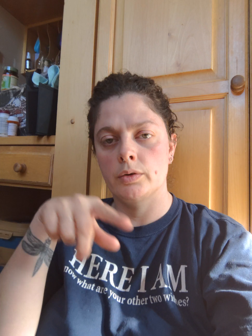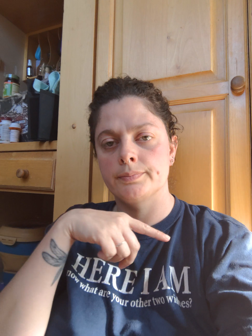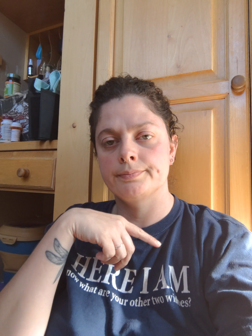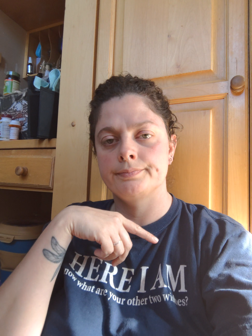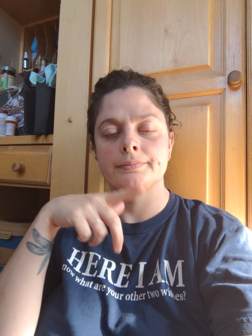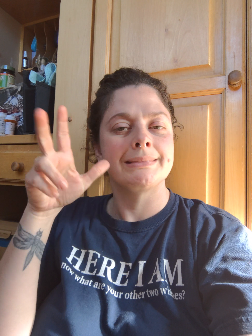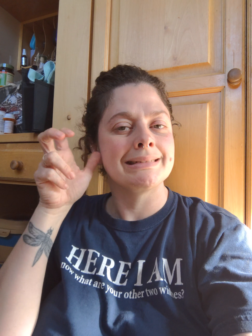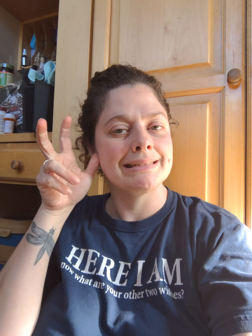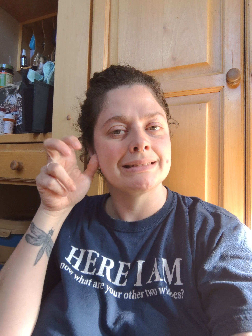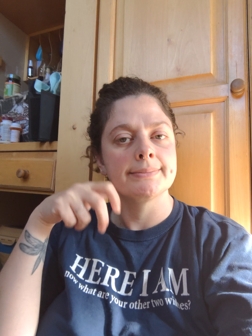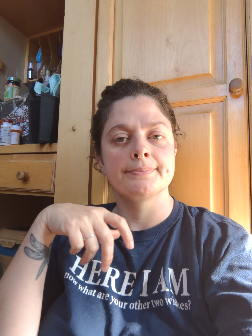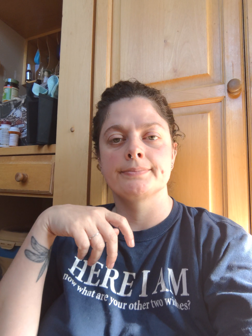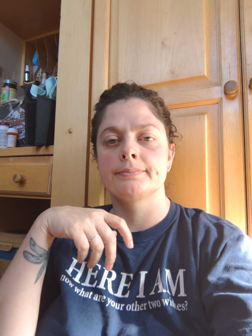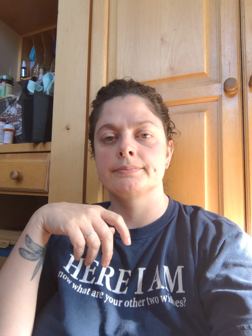listen